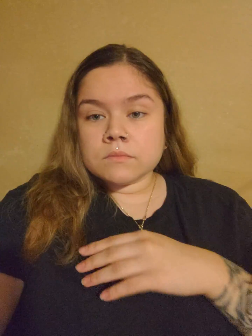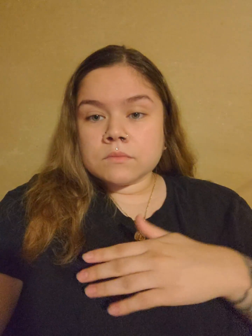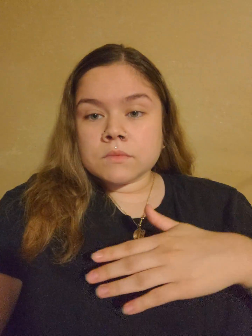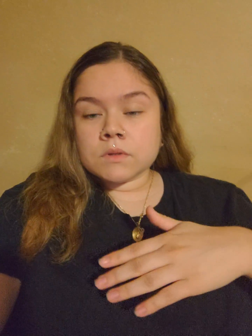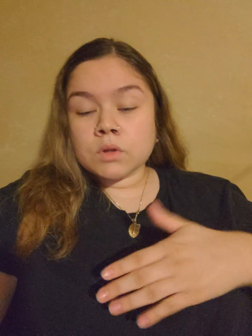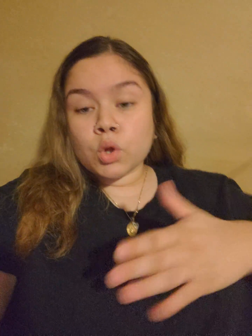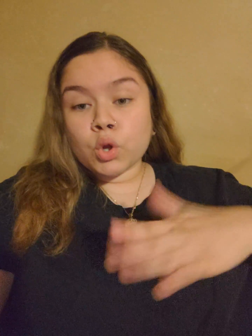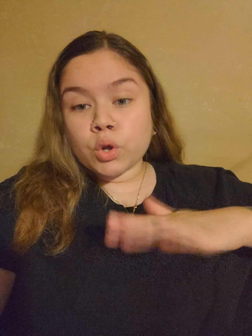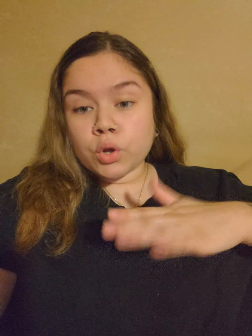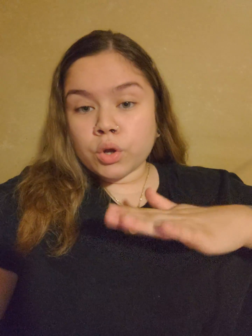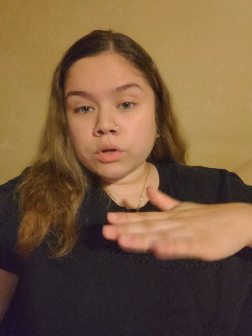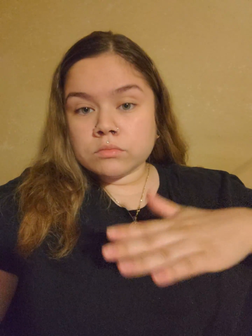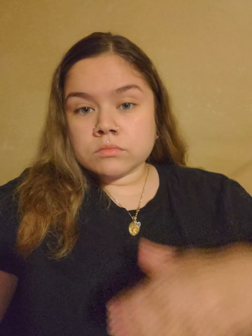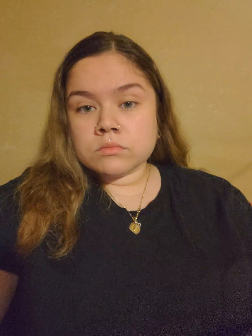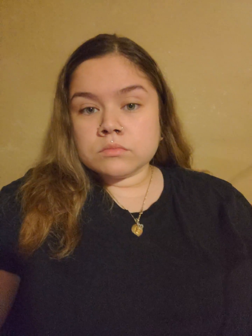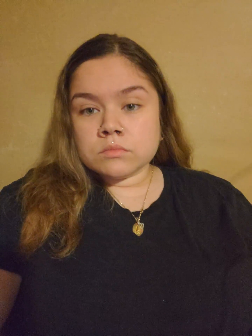cook